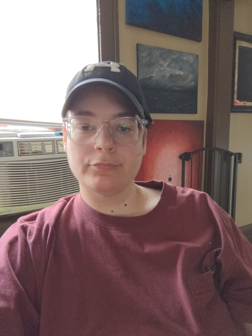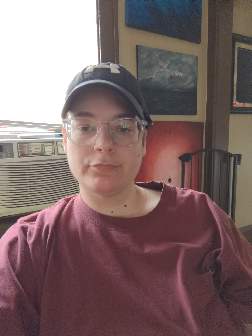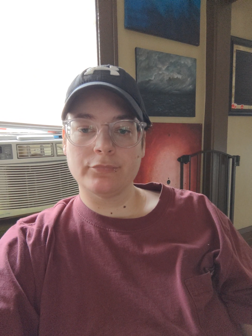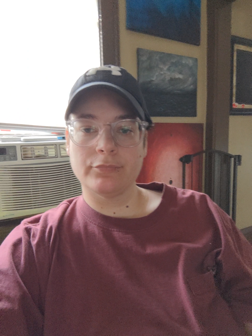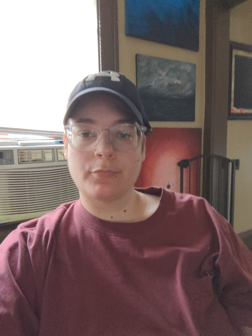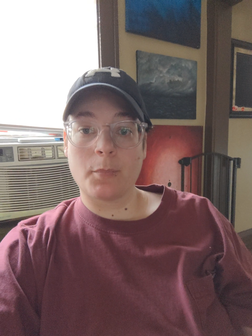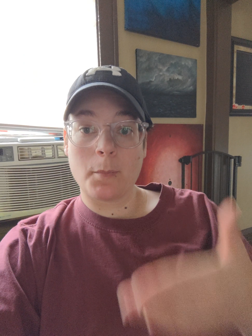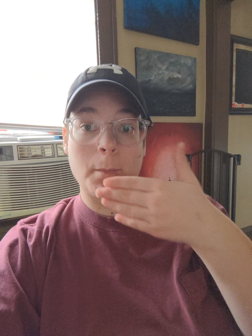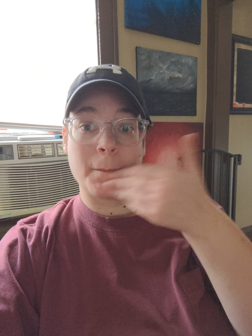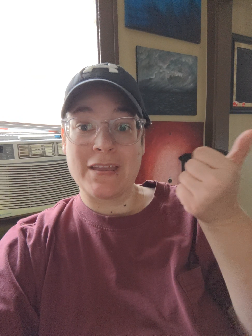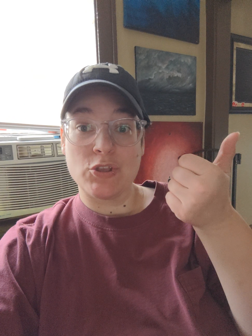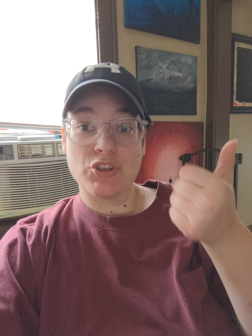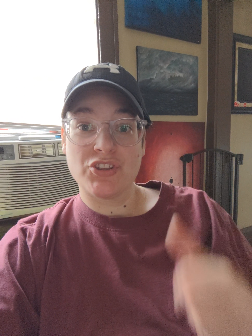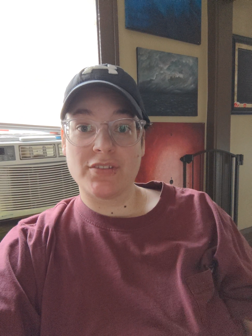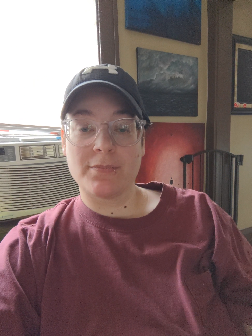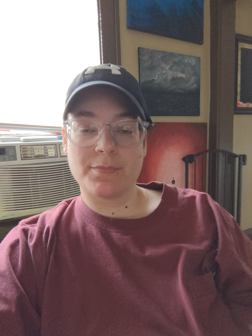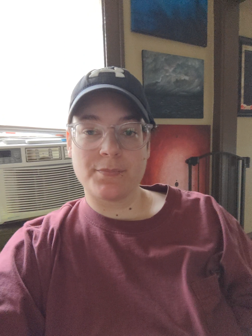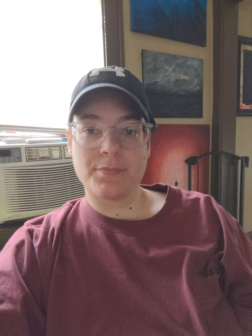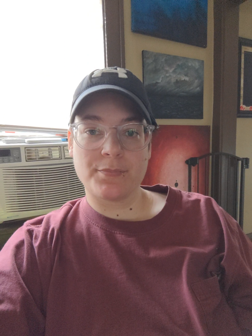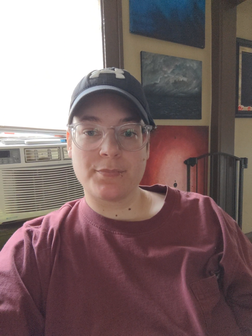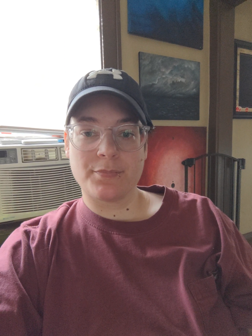better